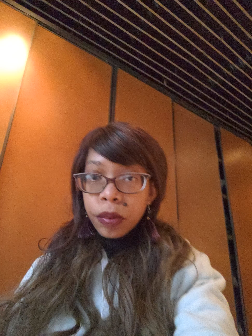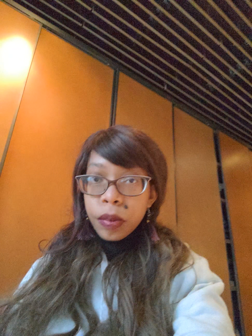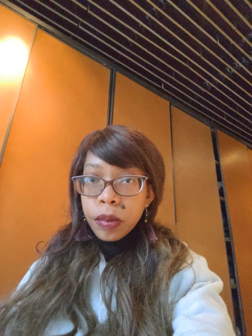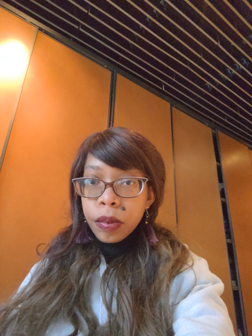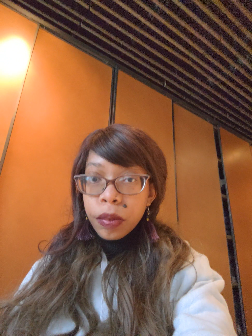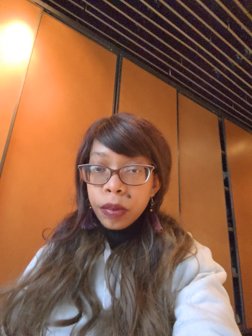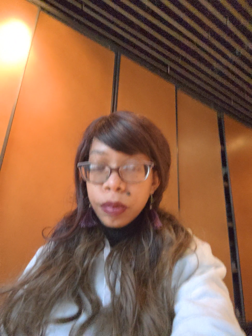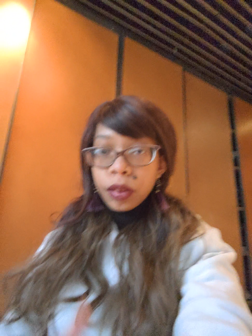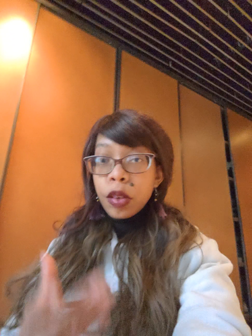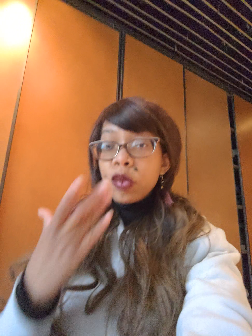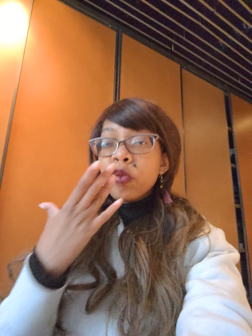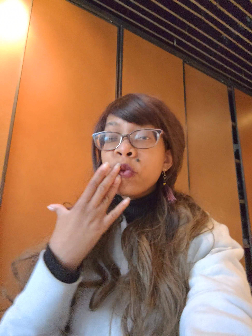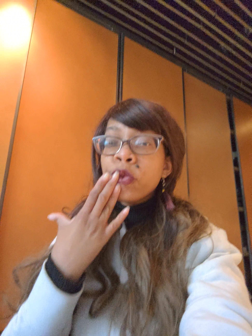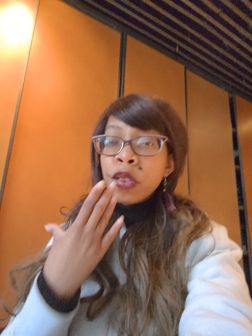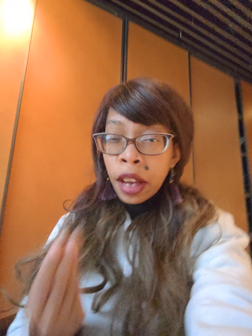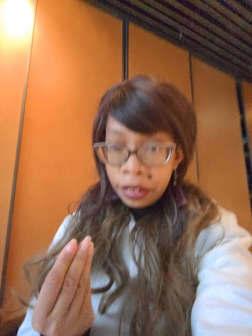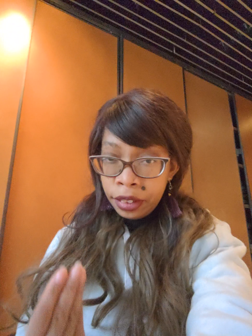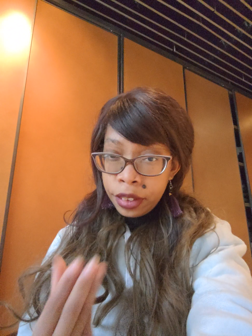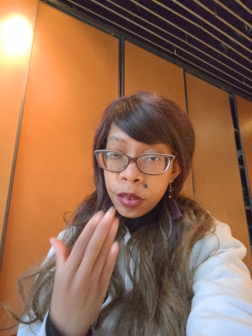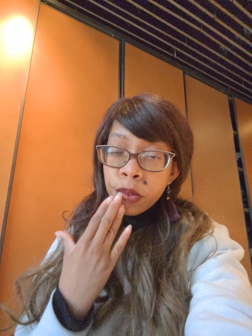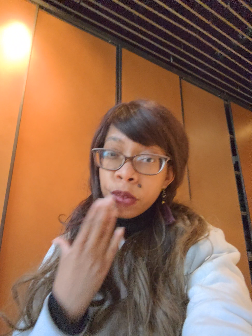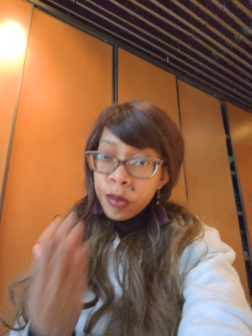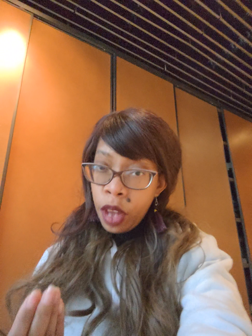wet